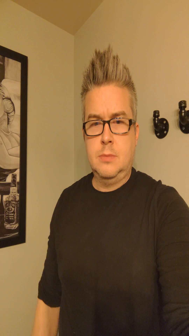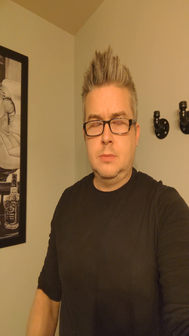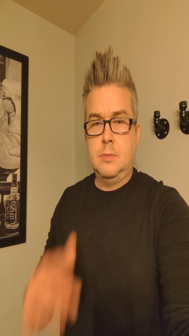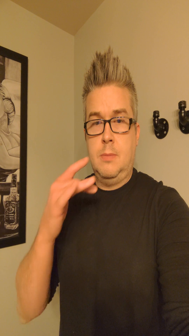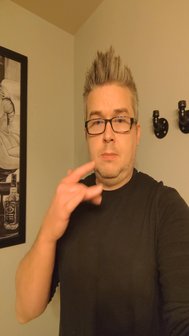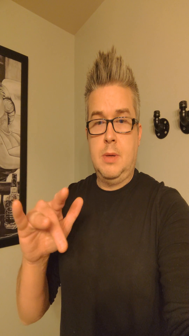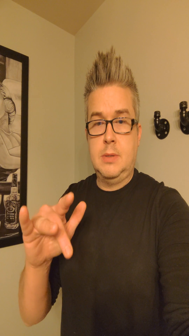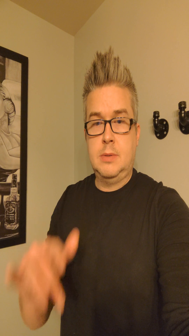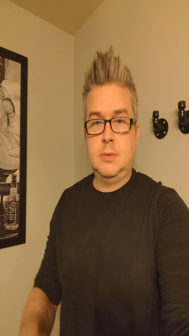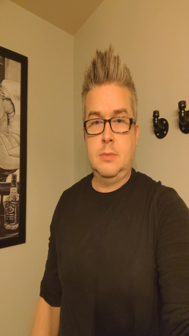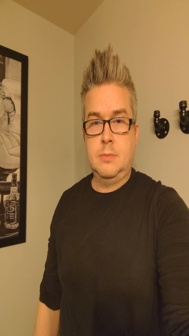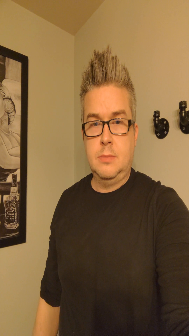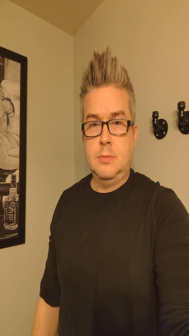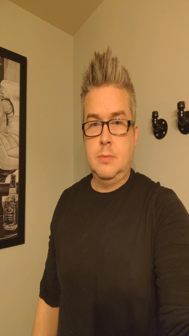empty